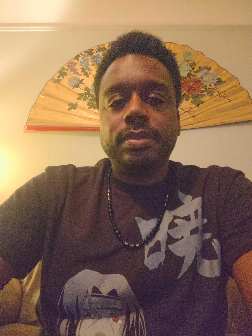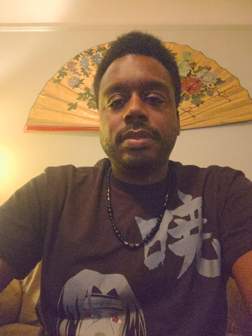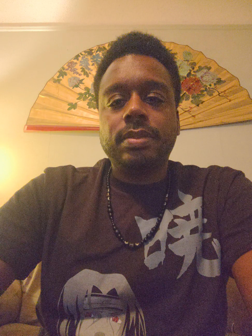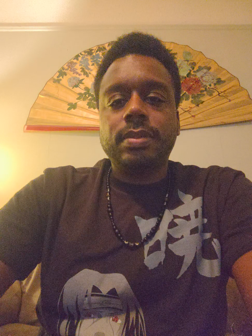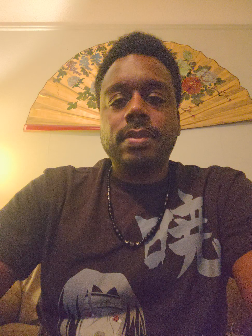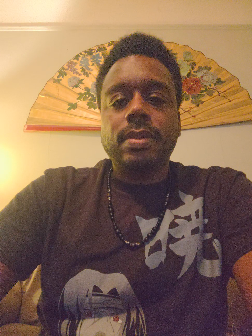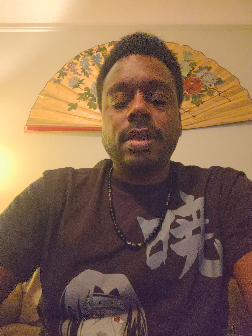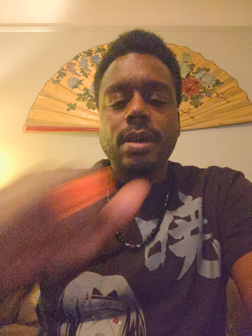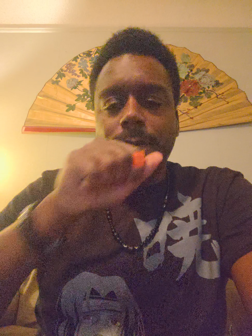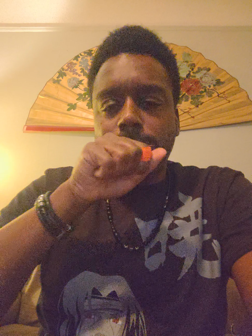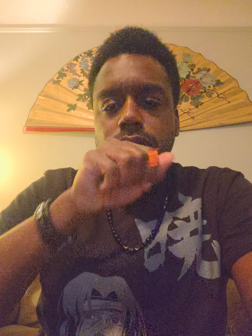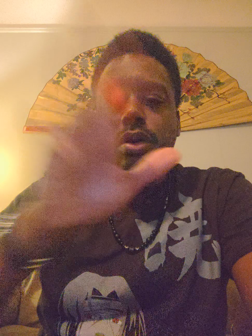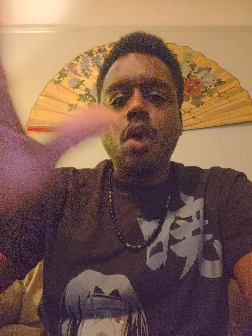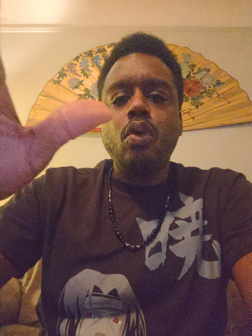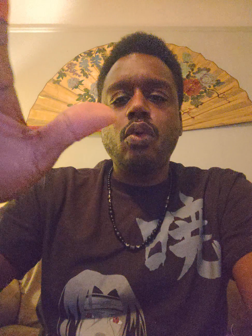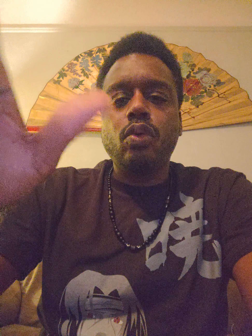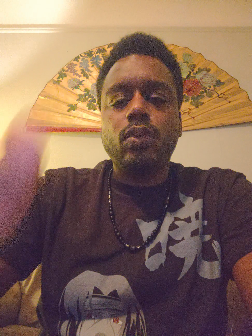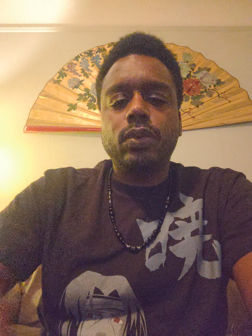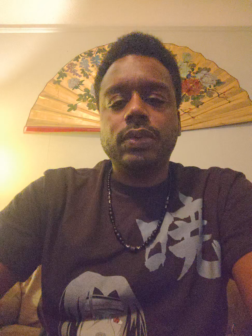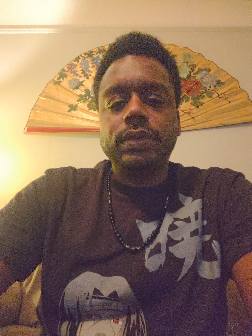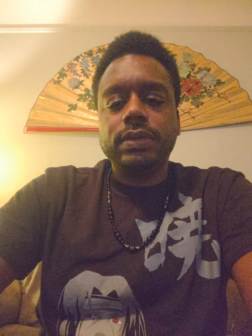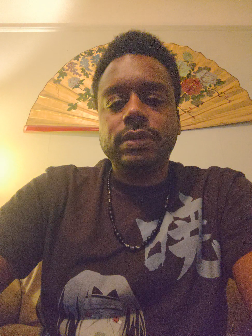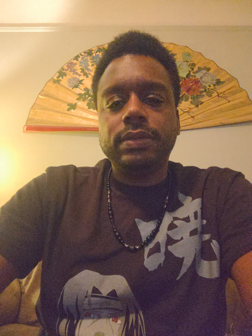blow